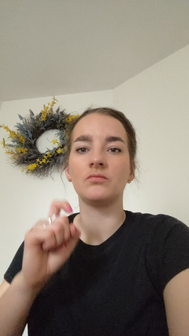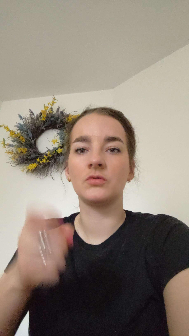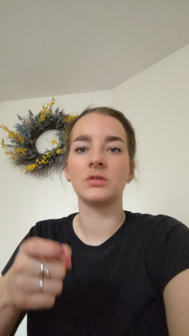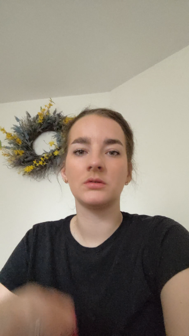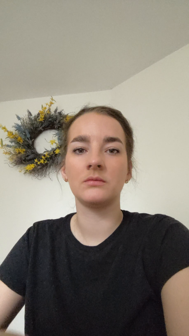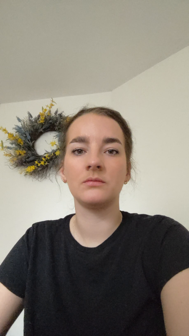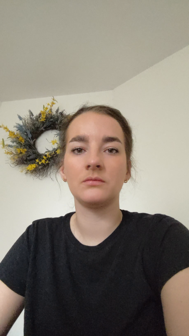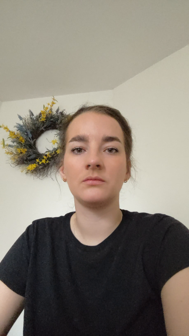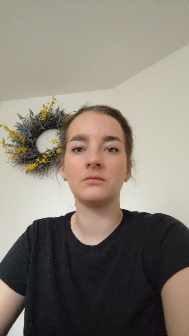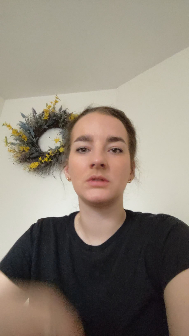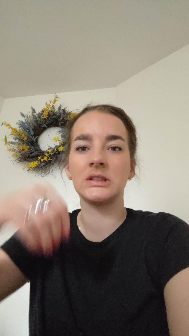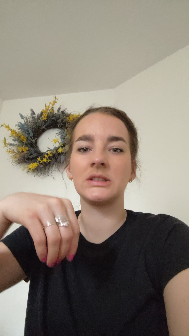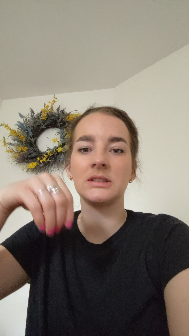inside